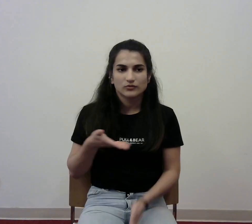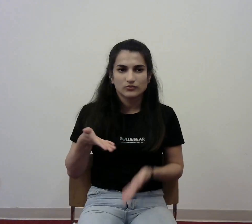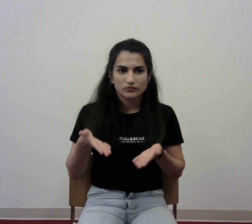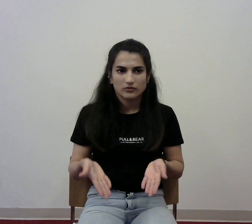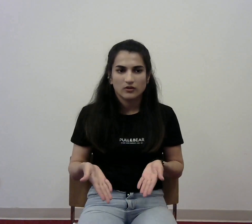burda